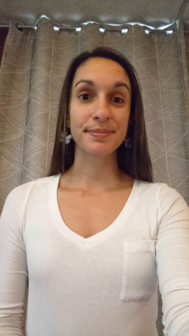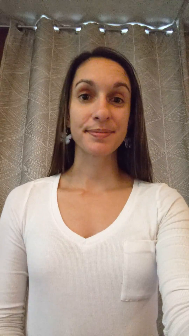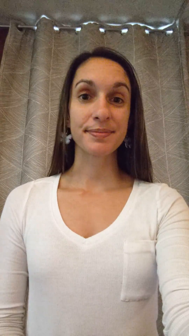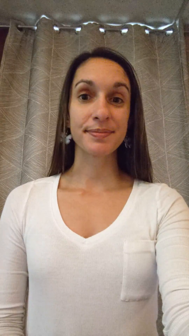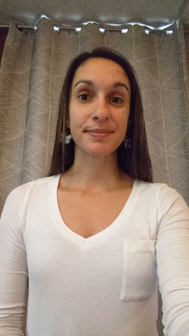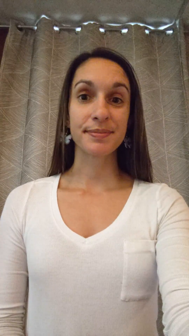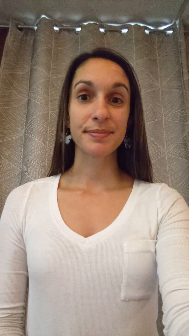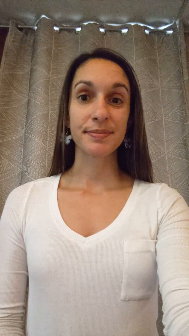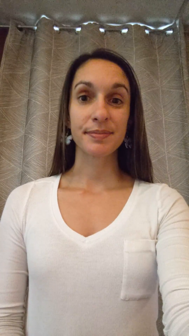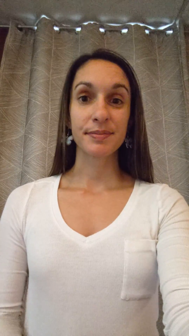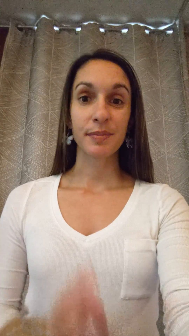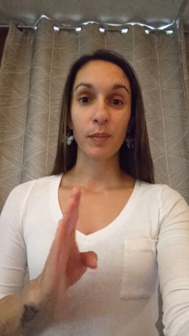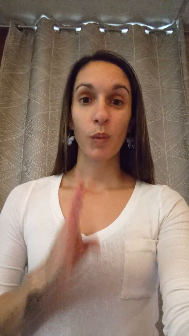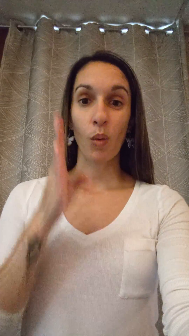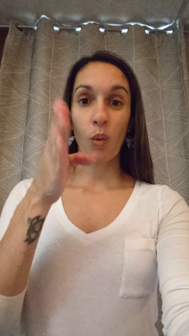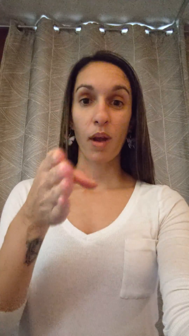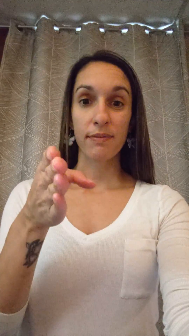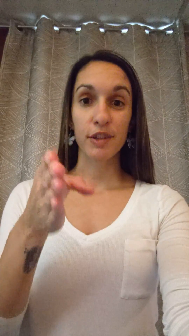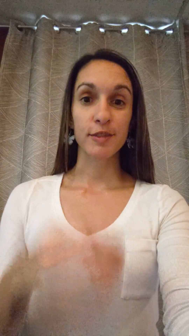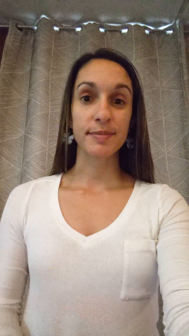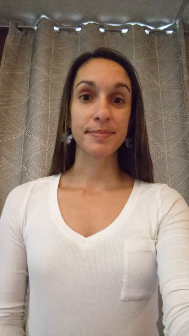over